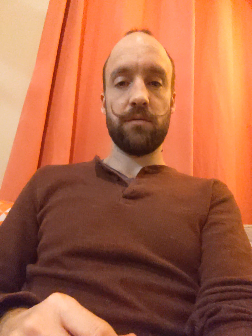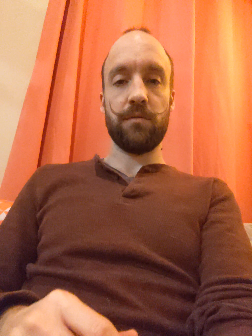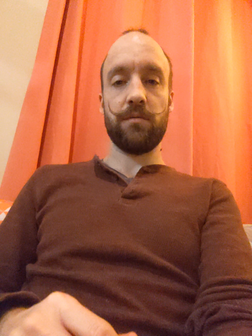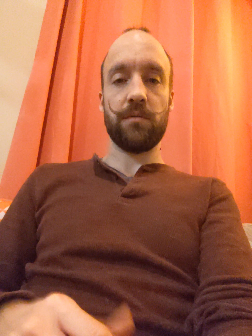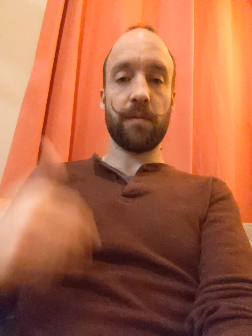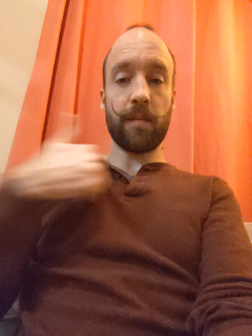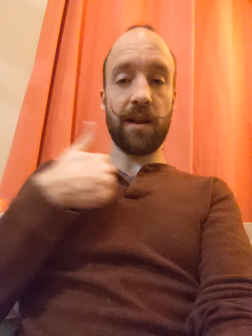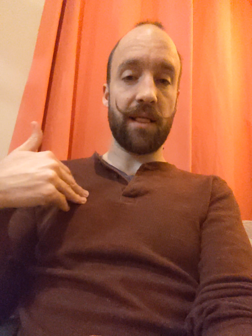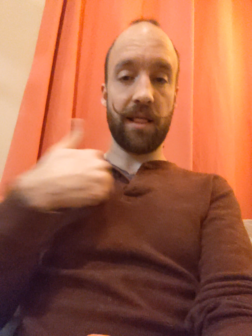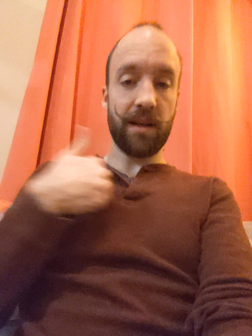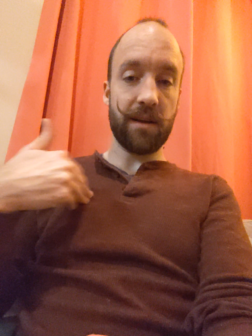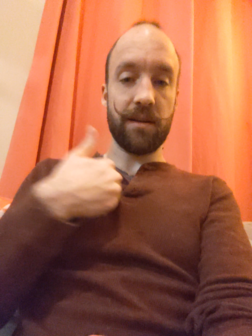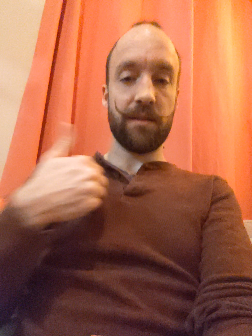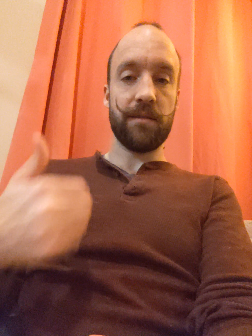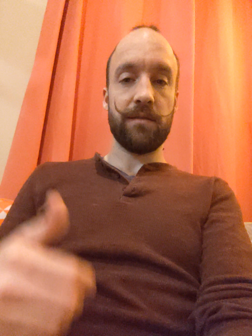animal